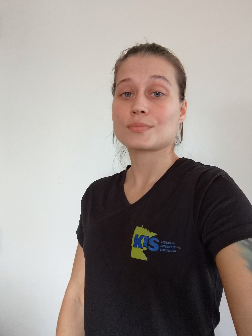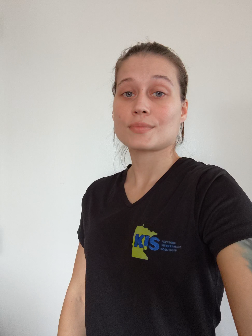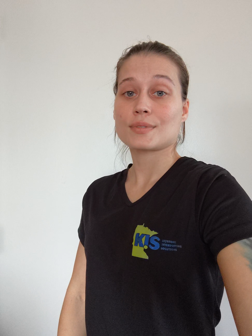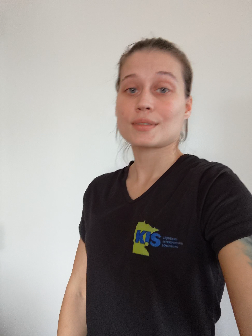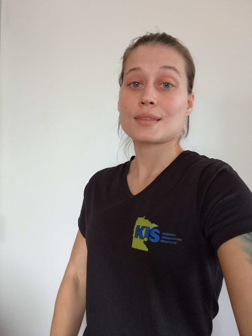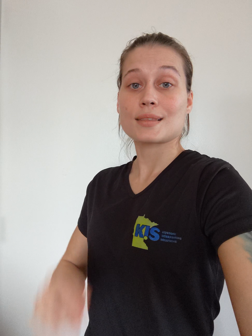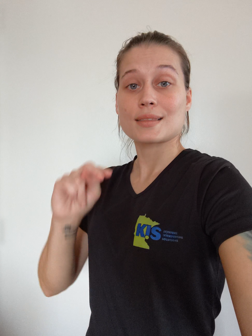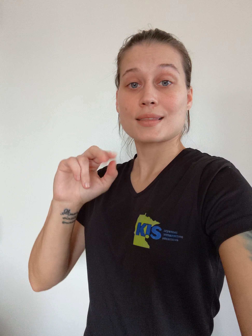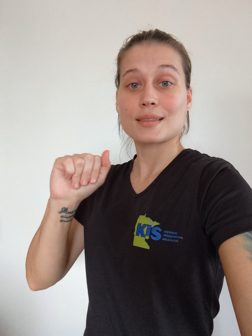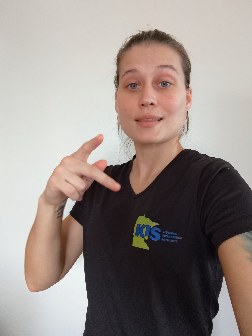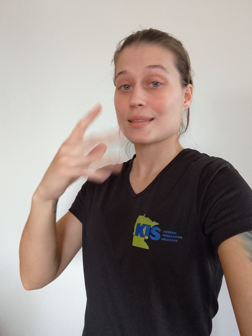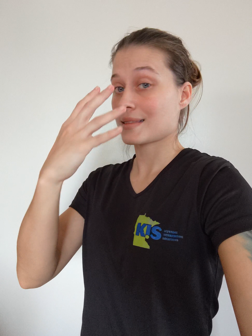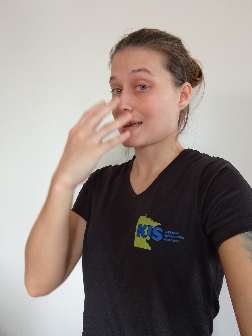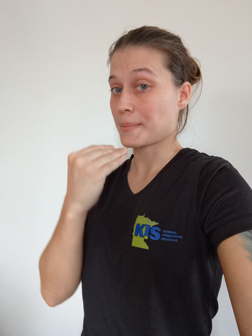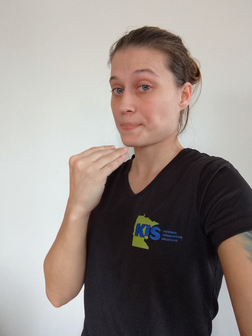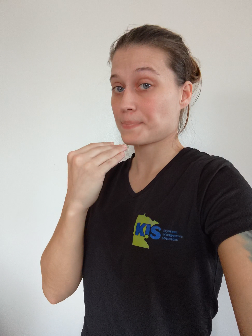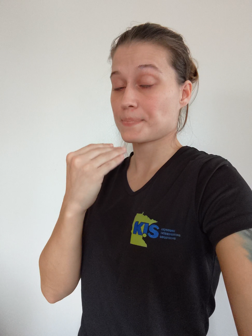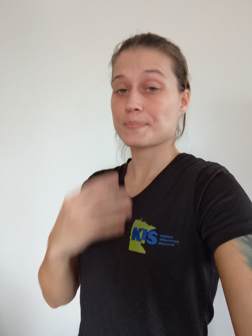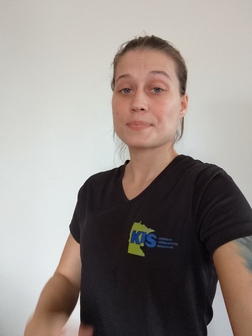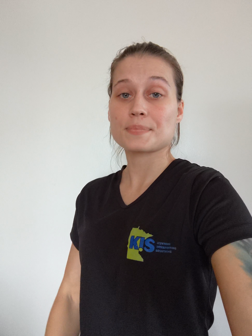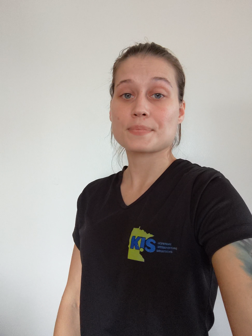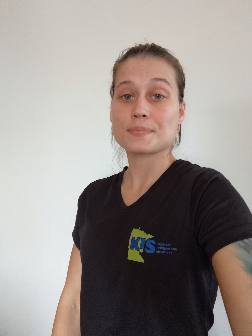nap